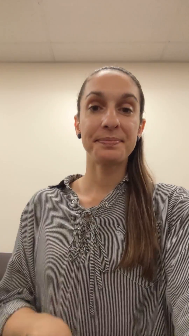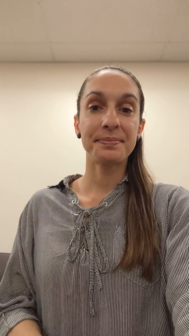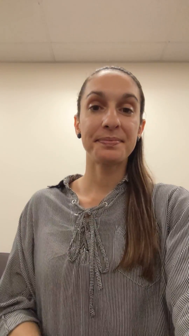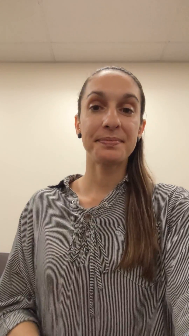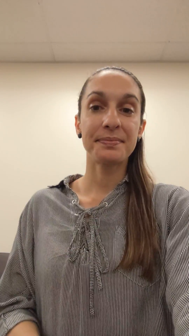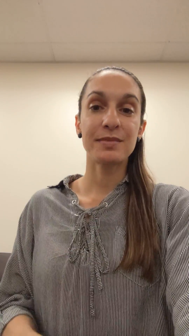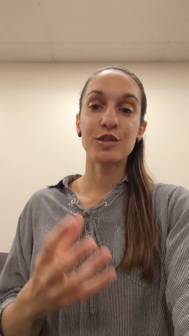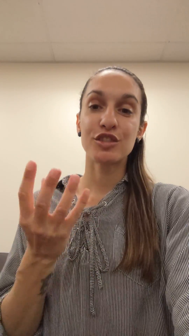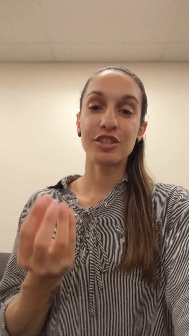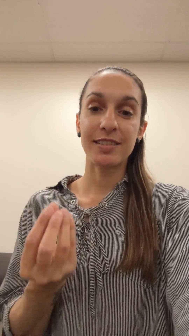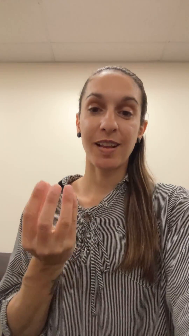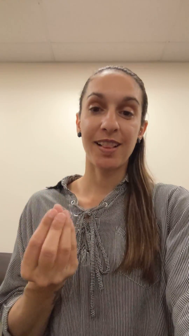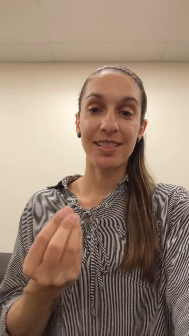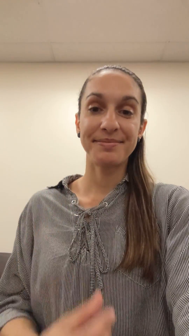gentle